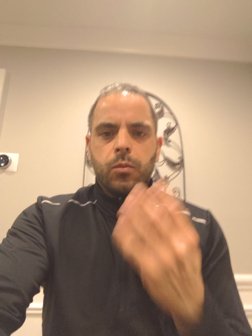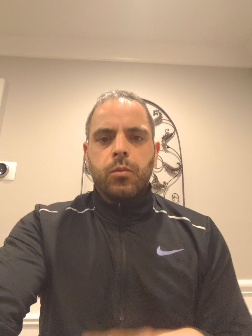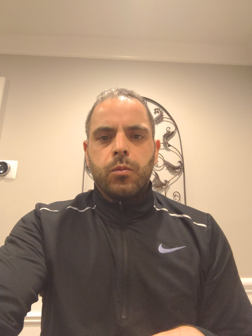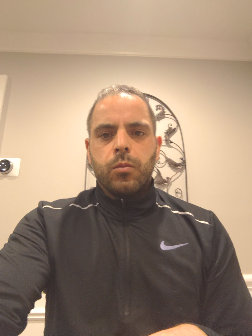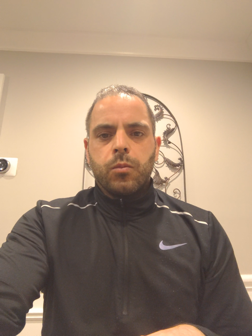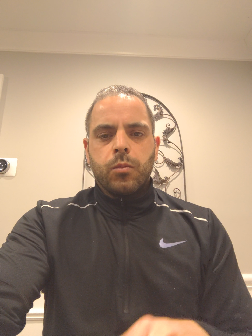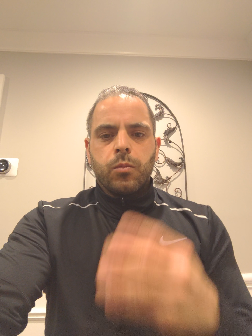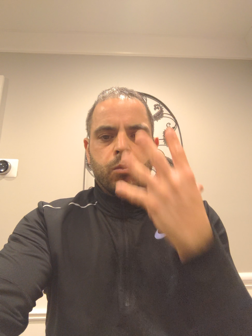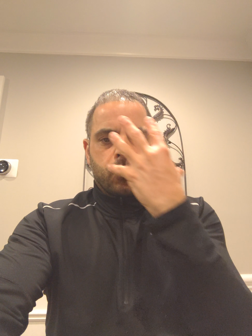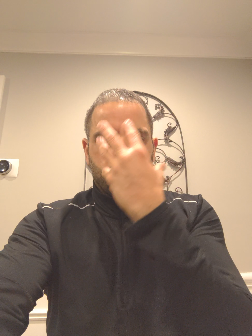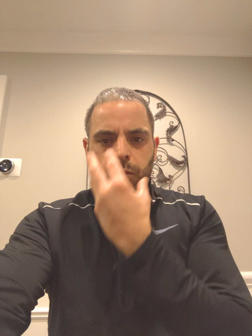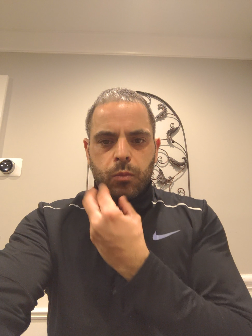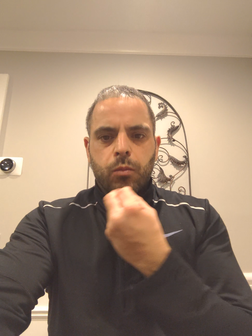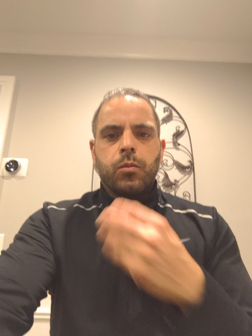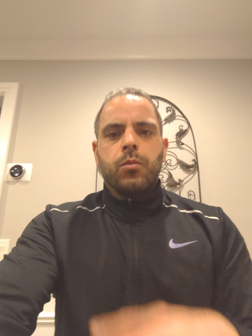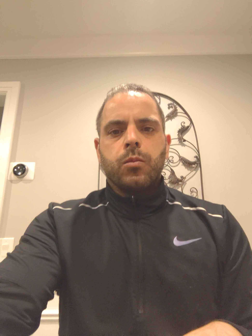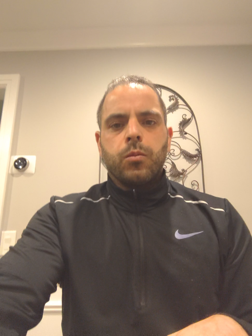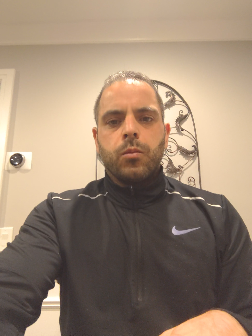pretty